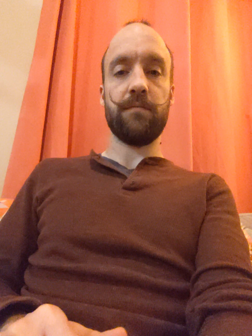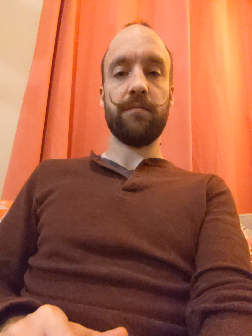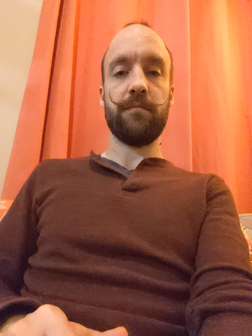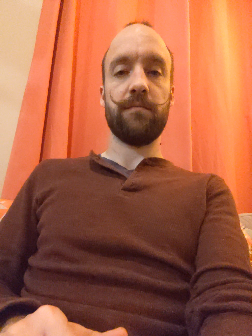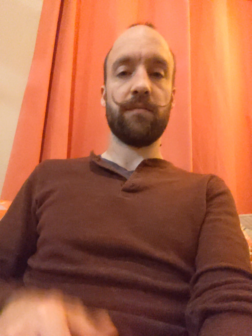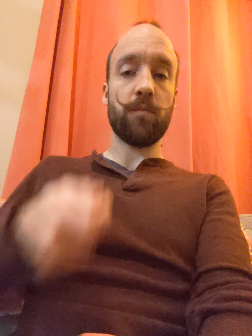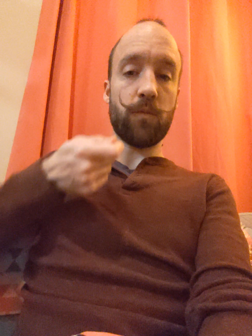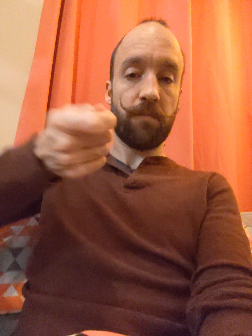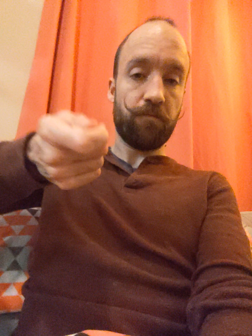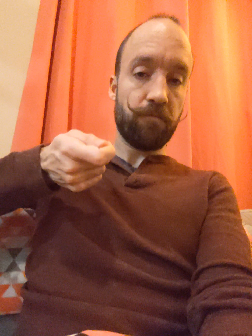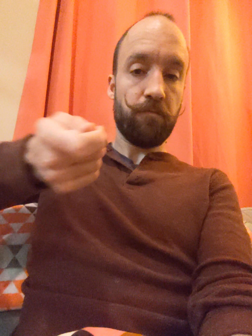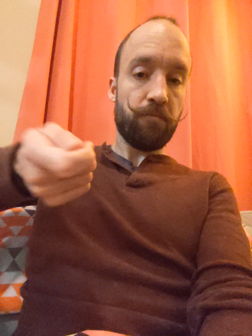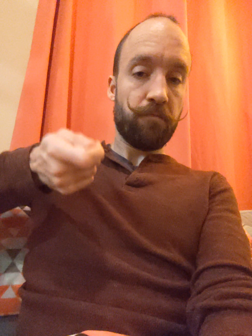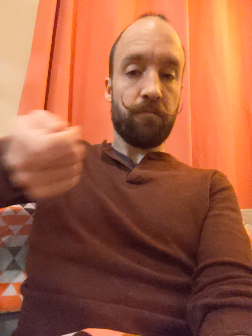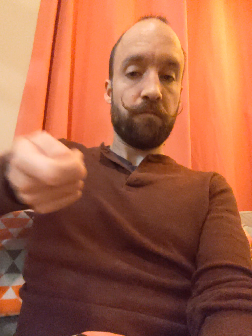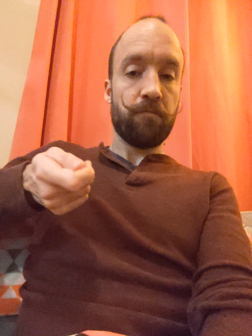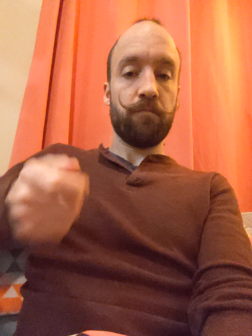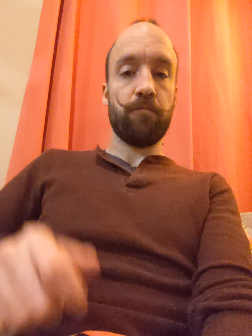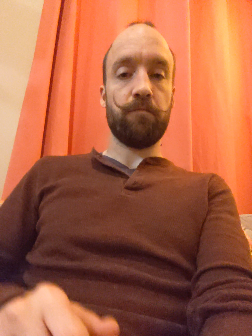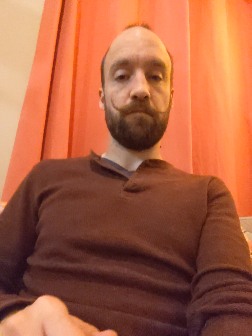vacuum